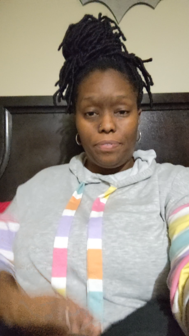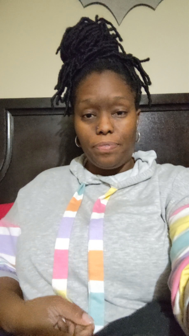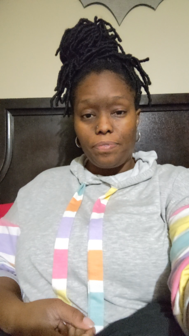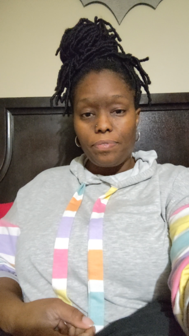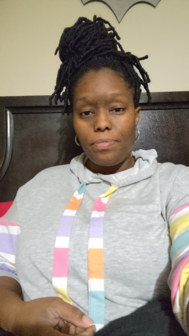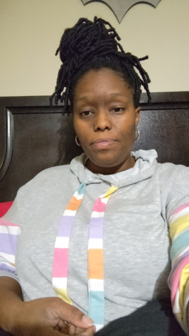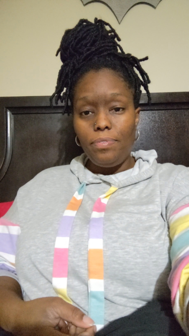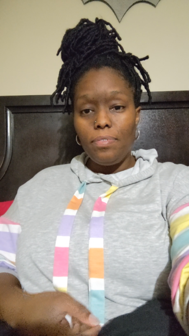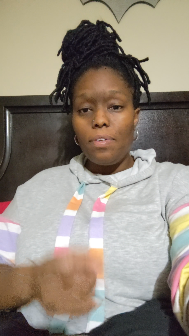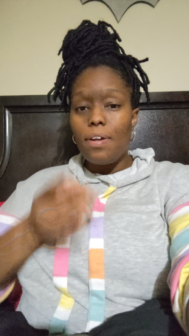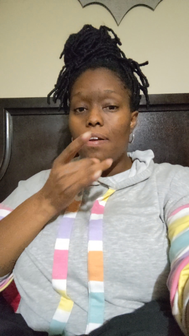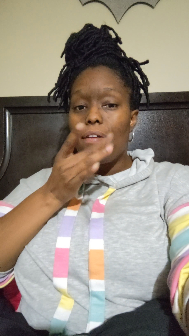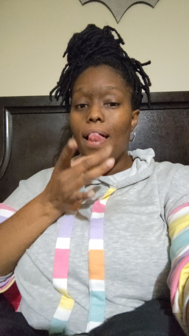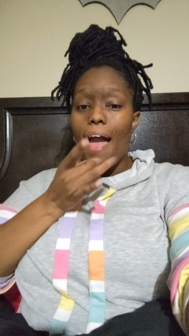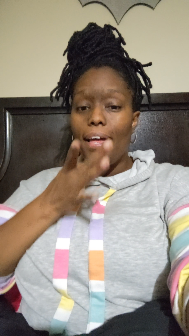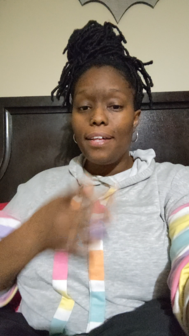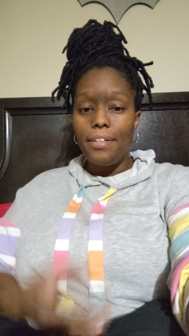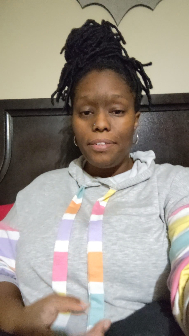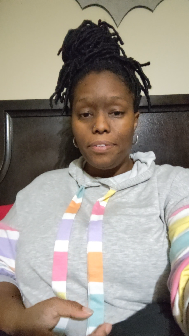light bulb